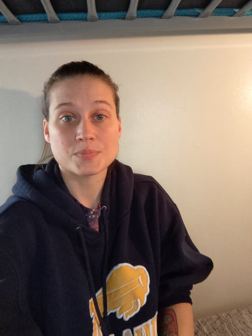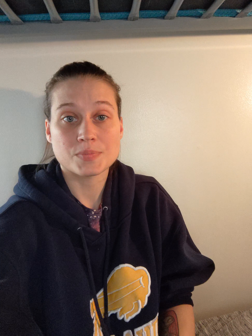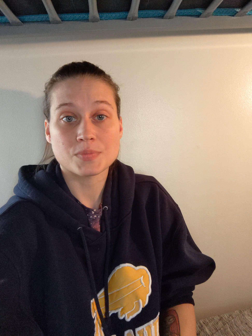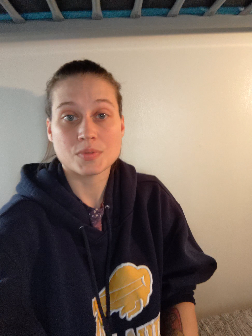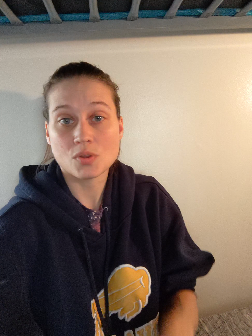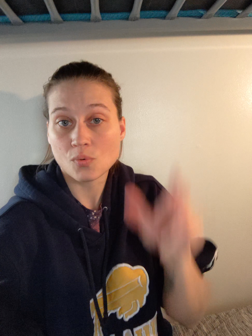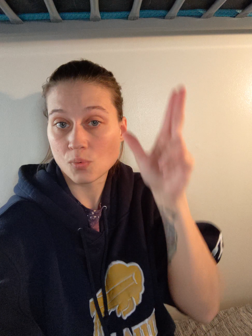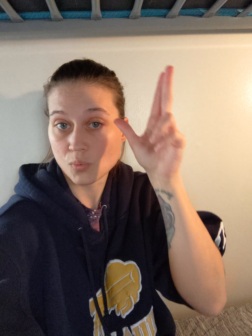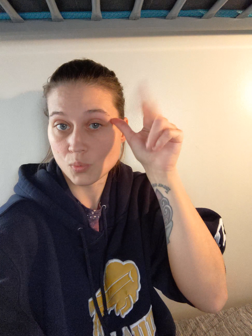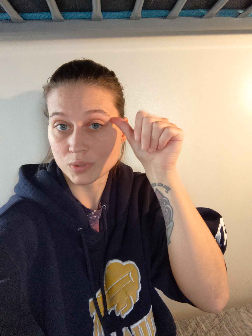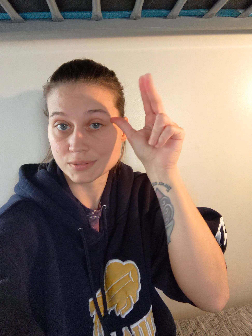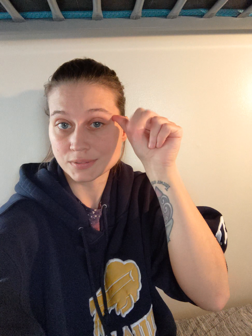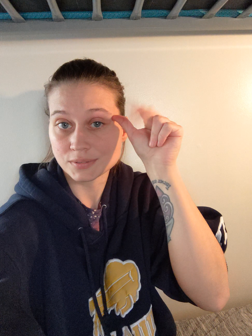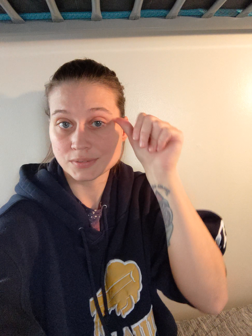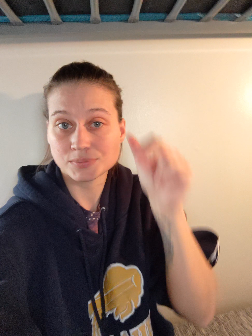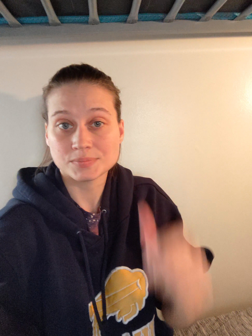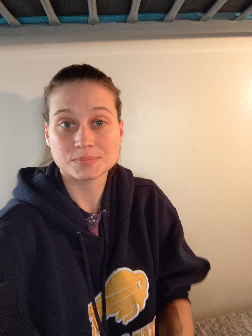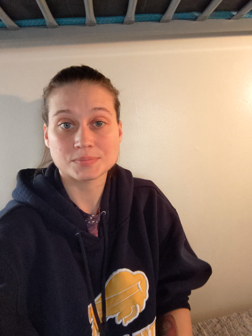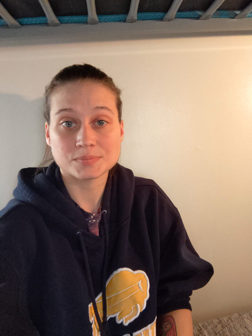horse